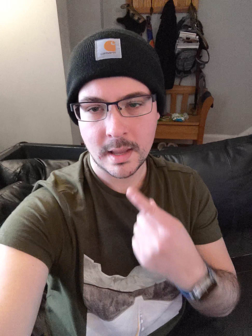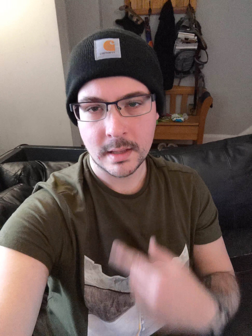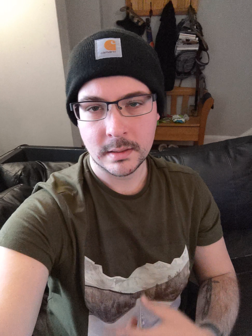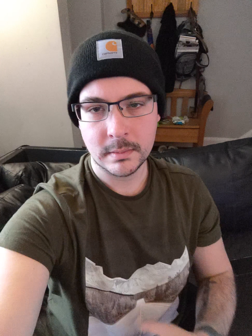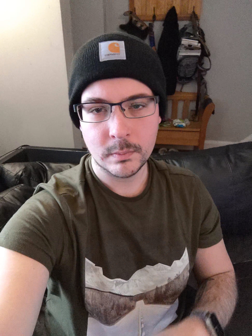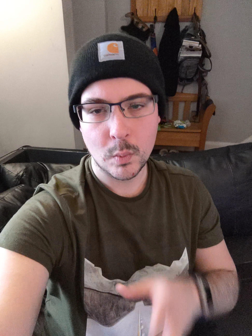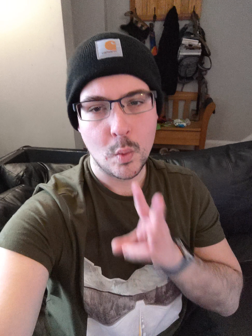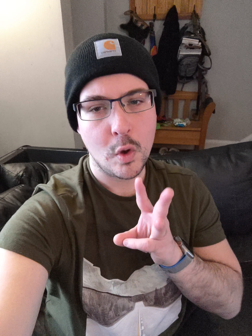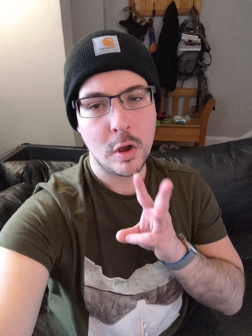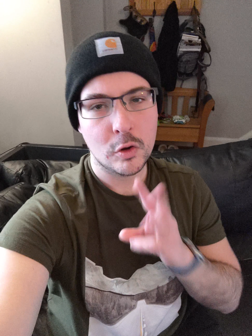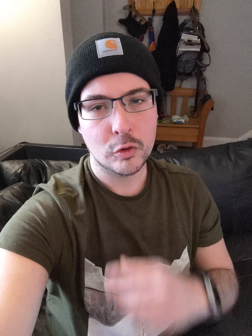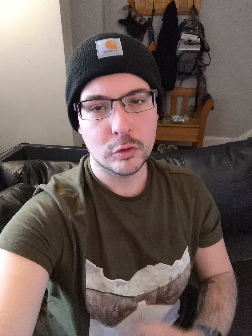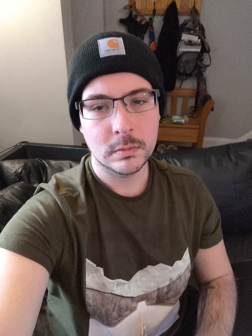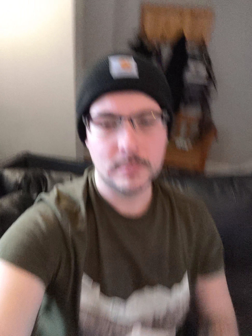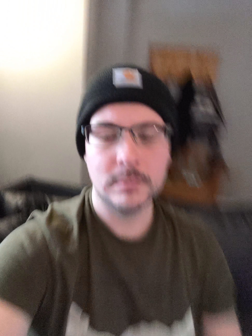water